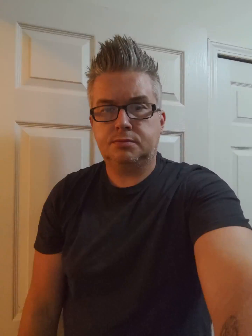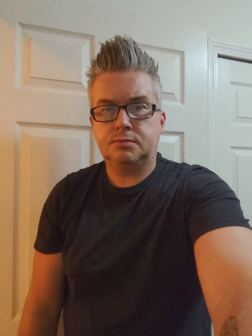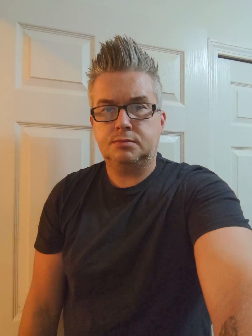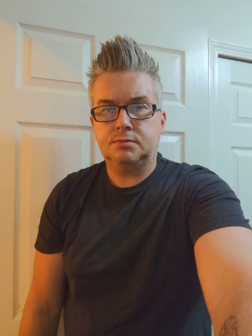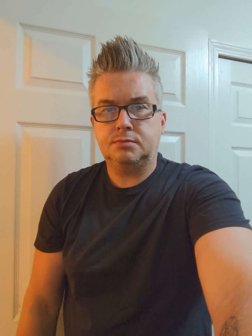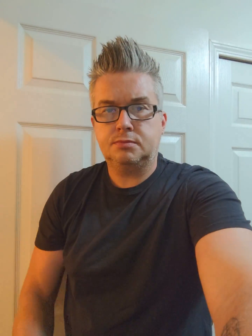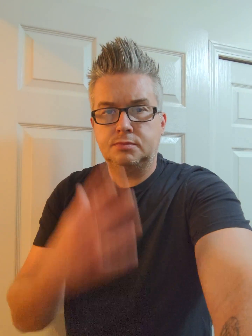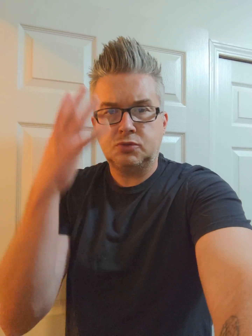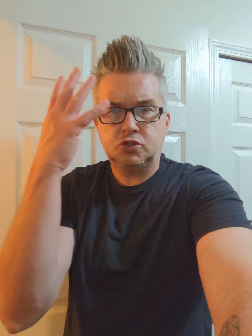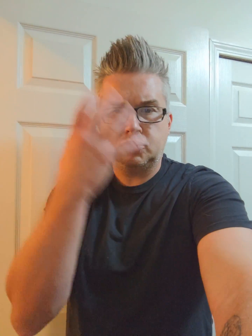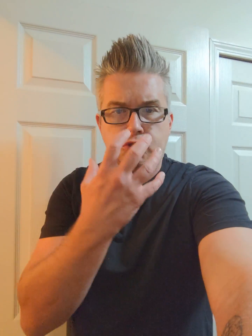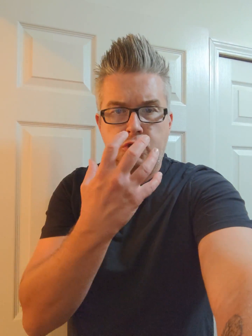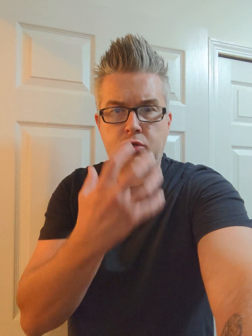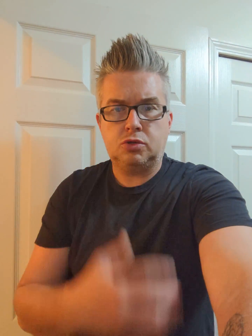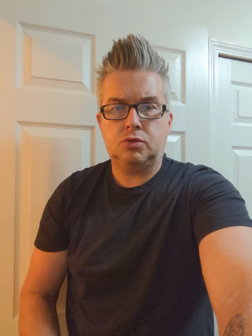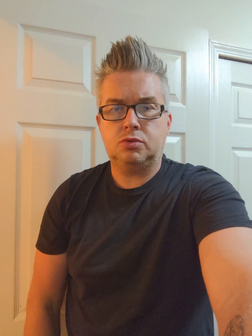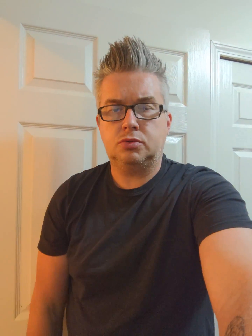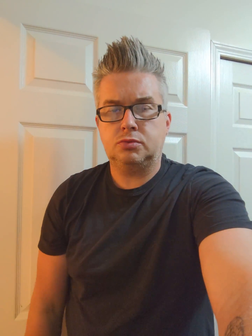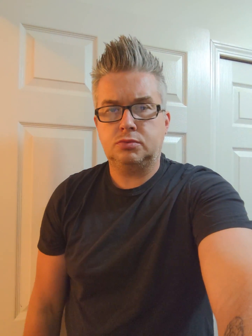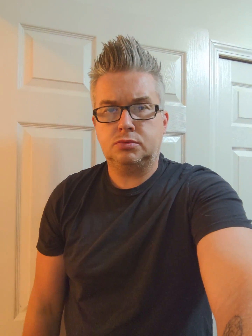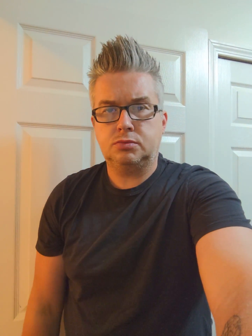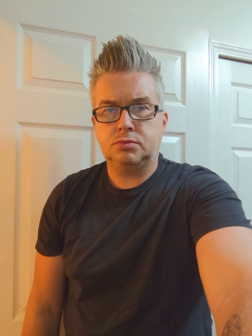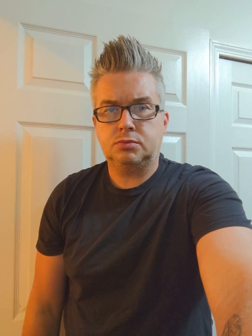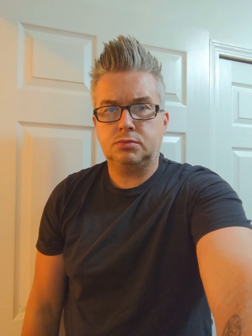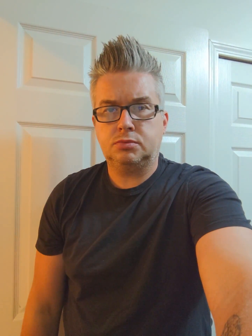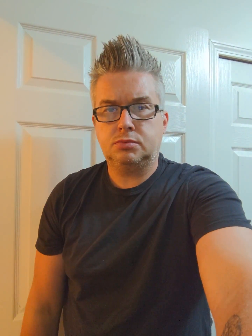dark